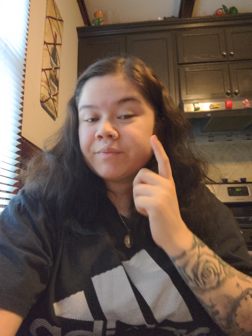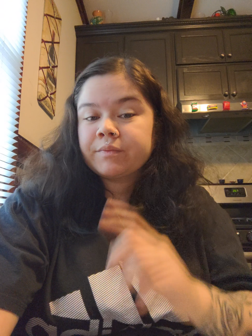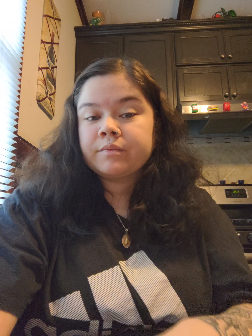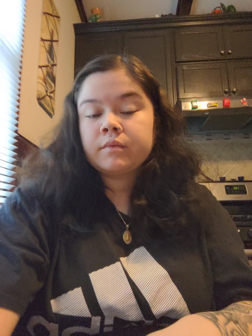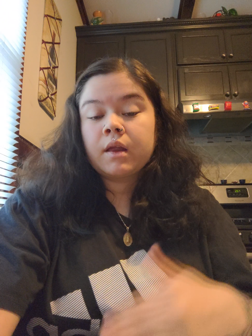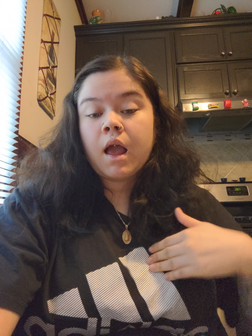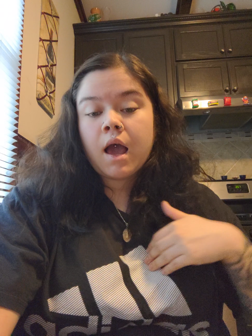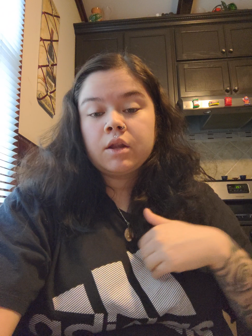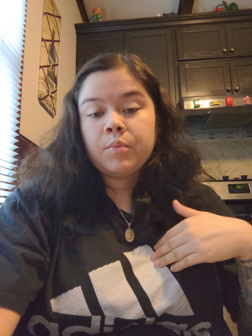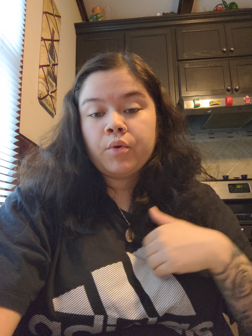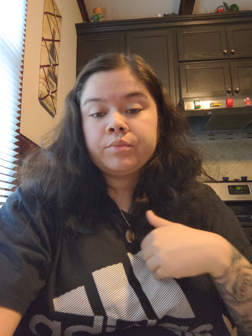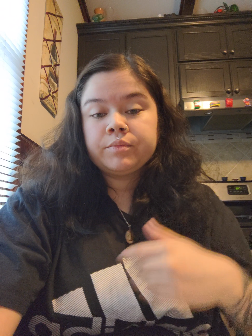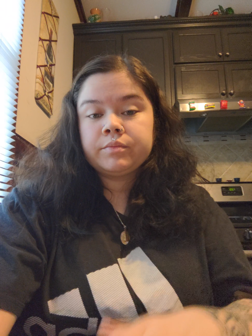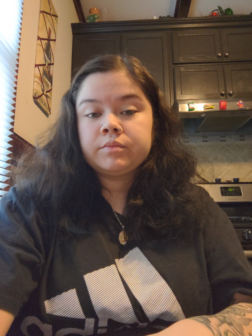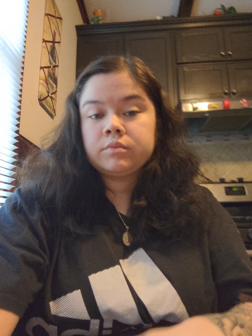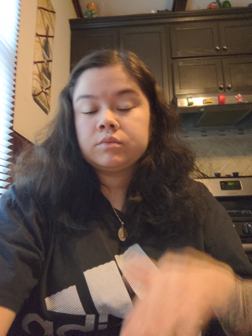animal